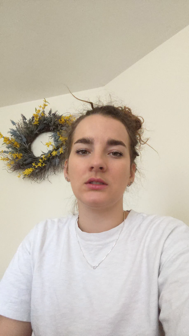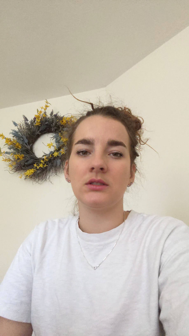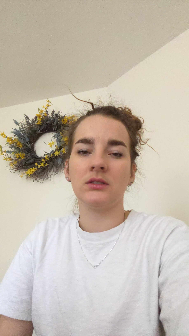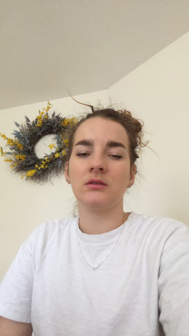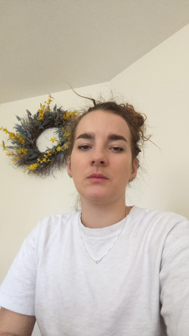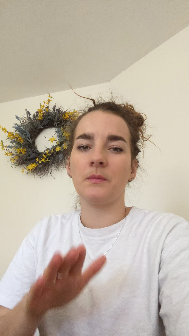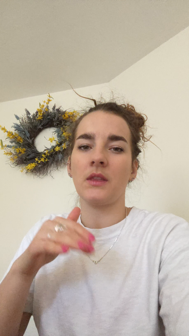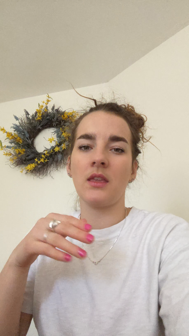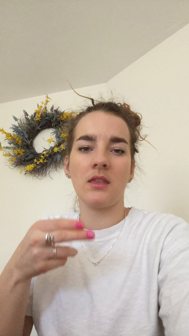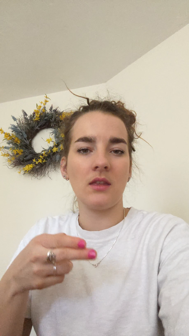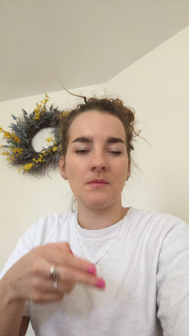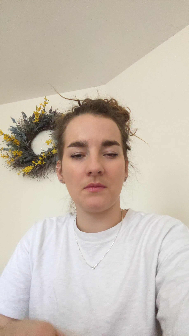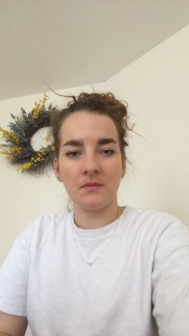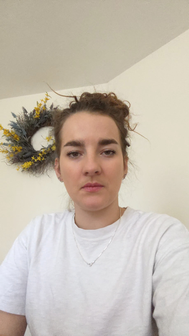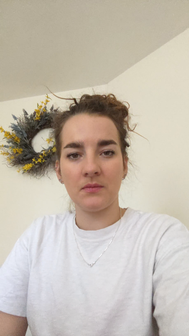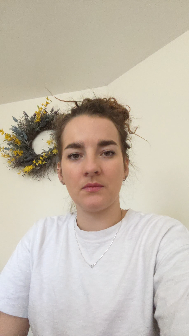pet's name